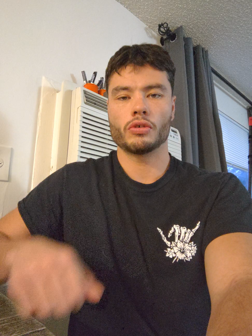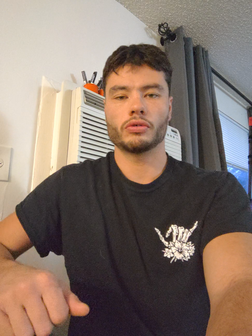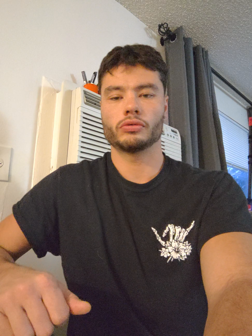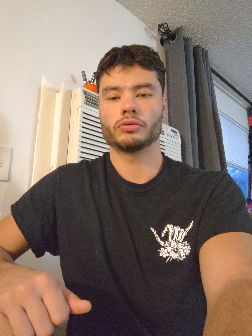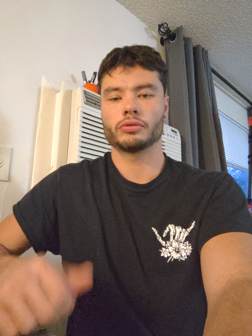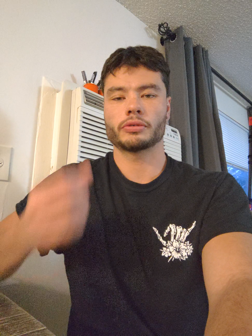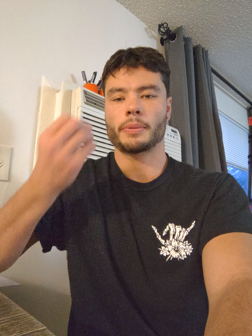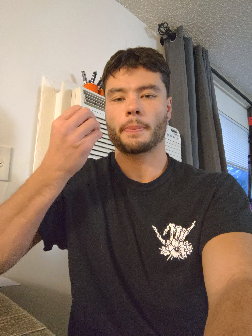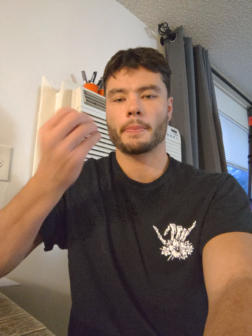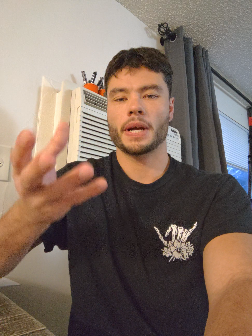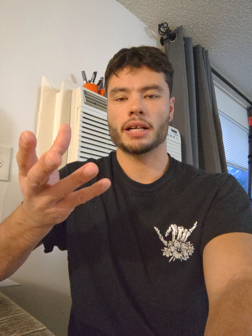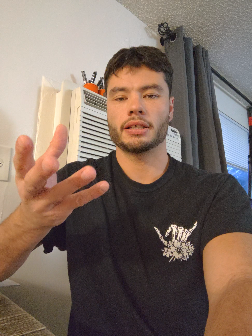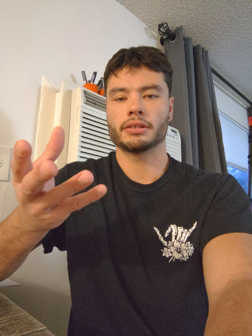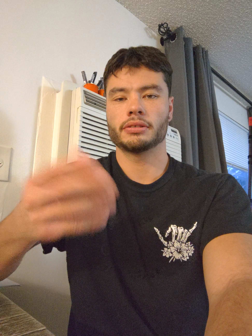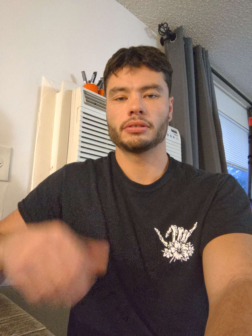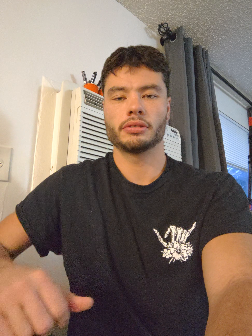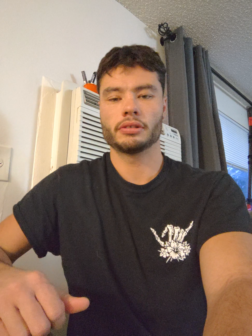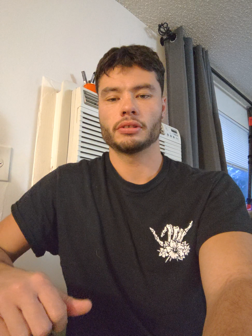many